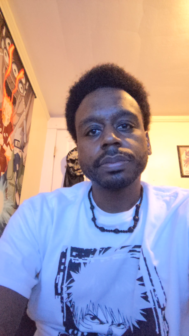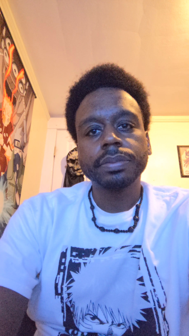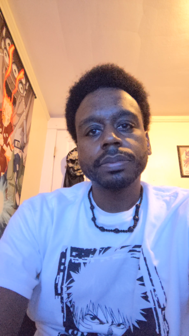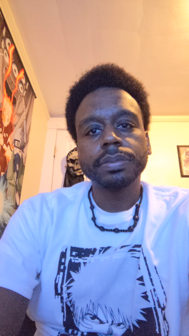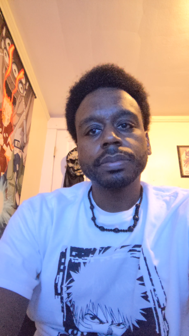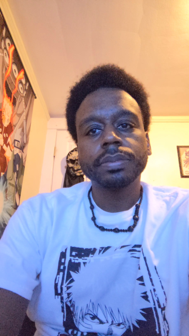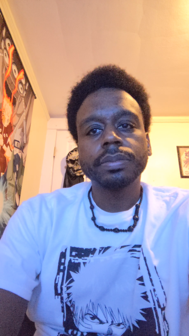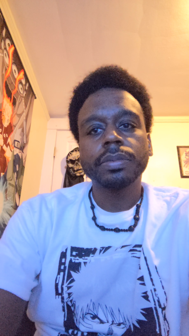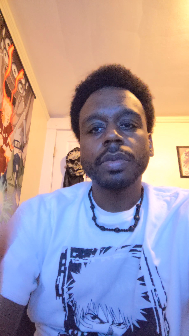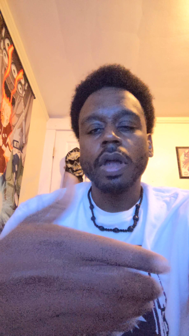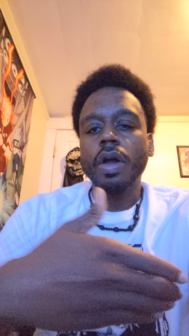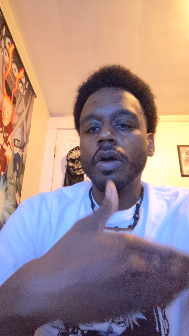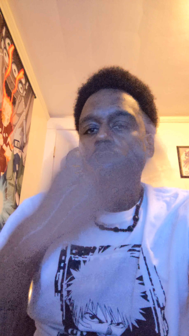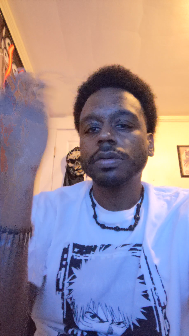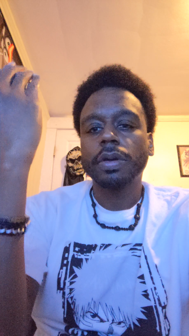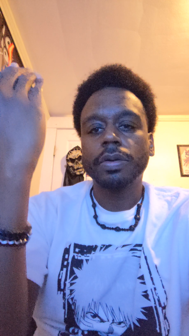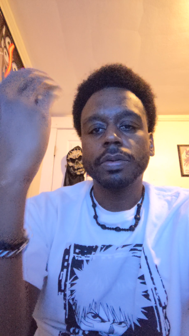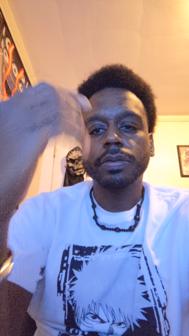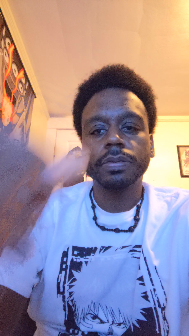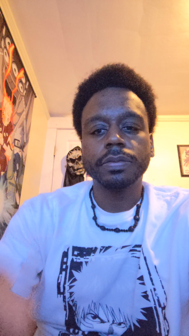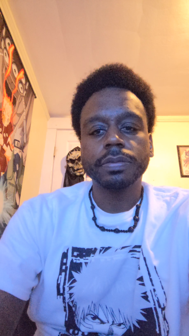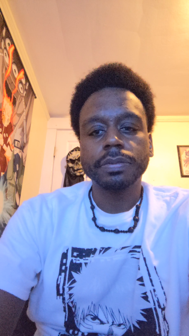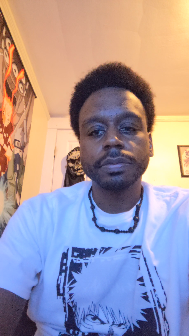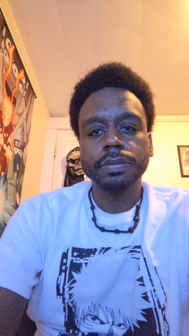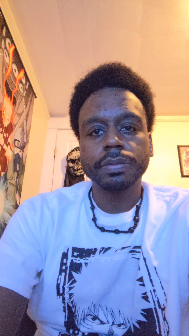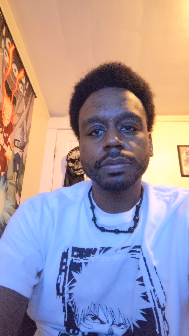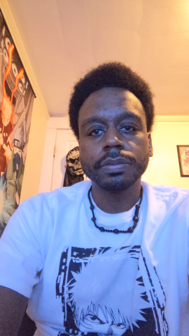all gone